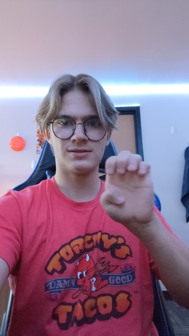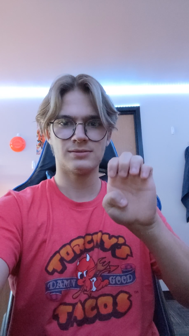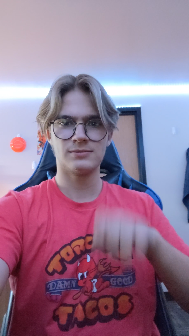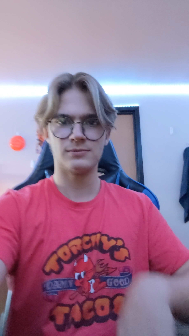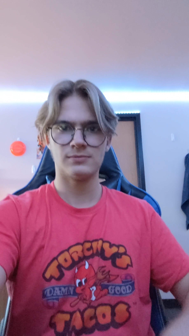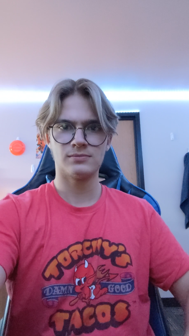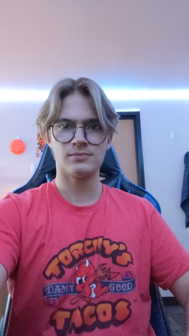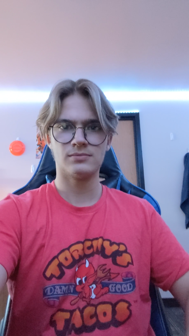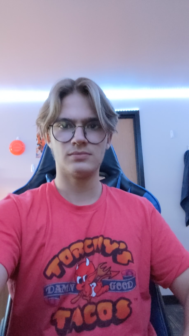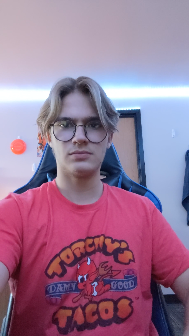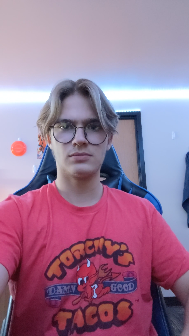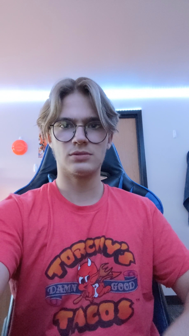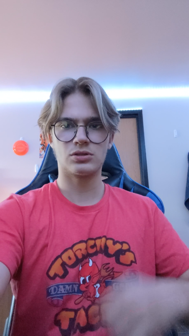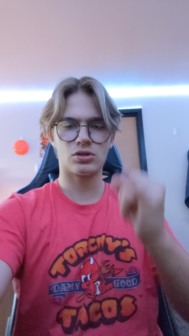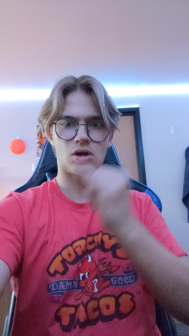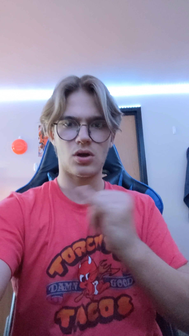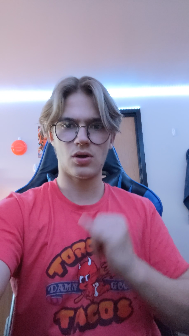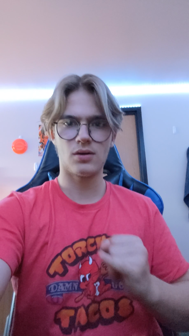draw